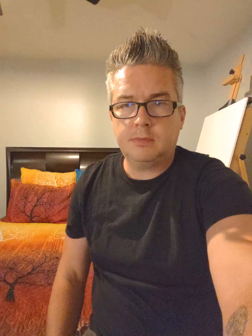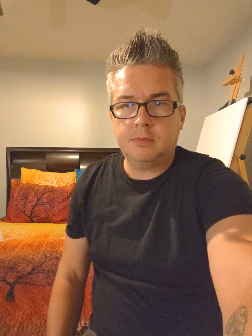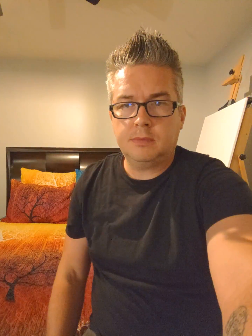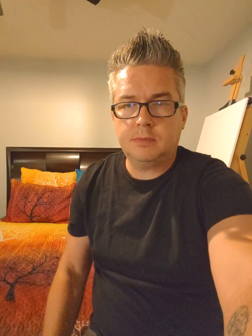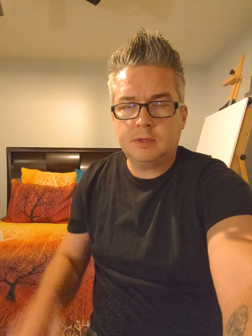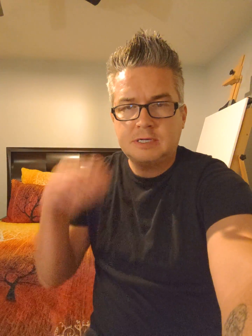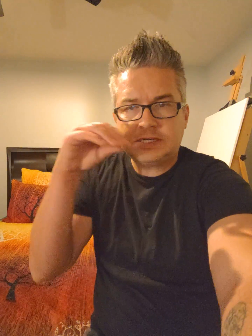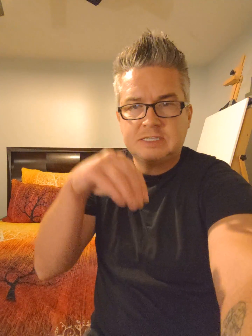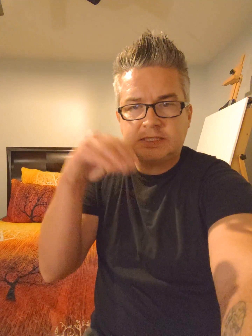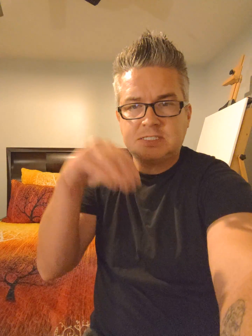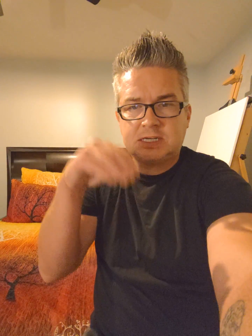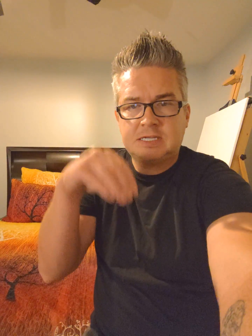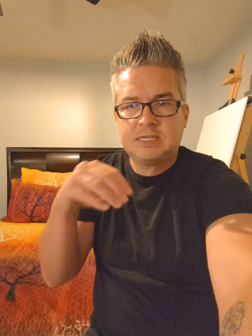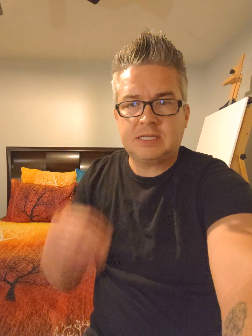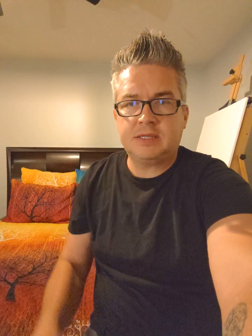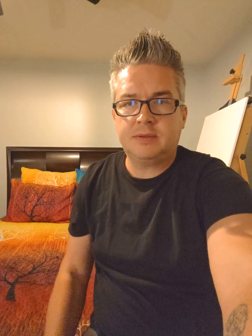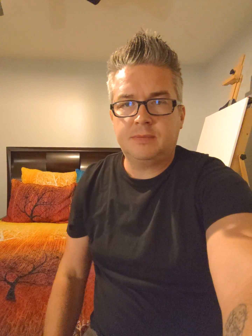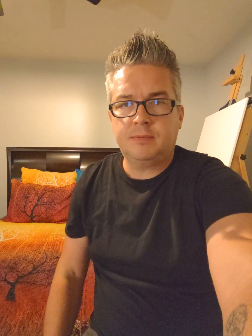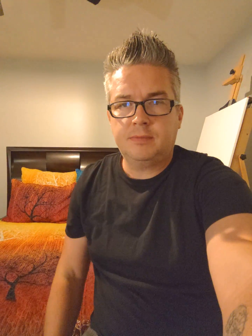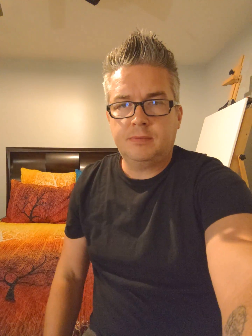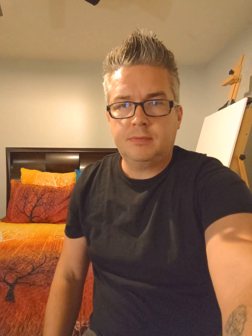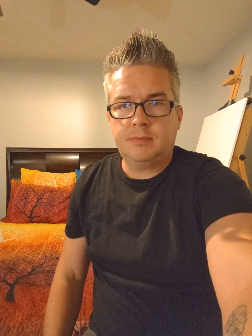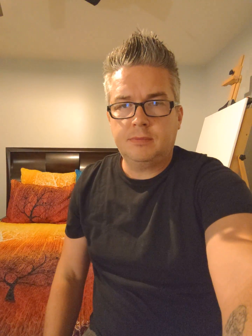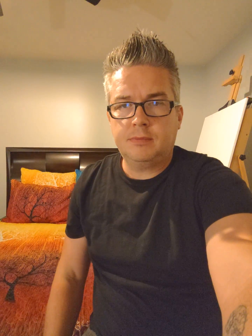inside